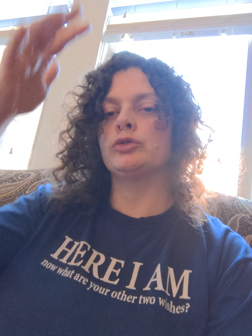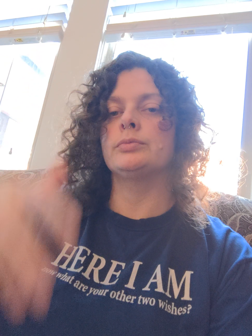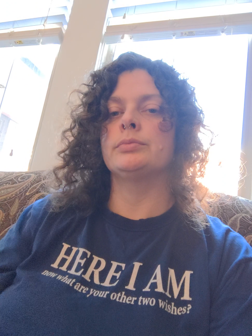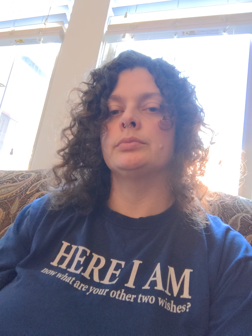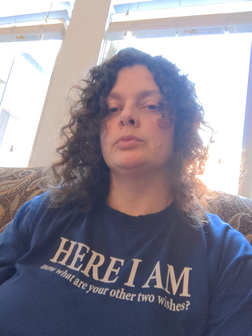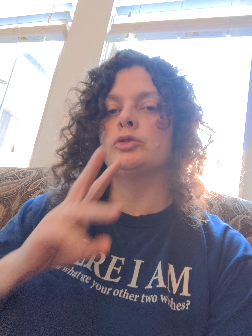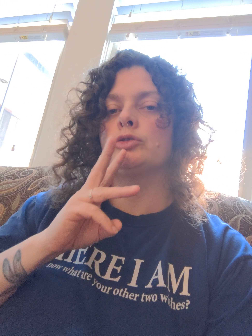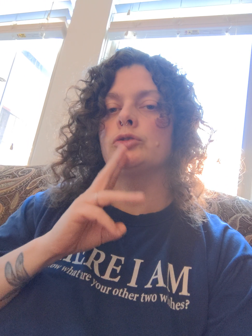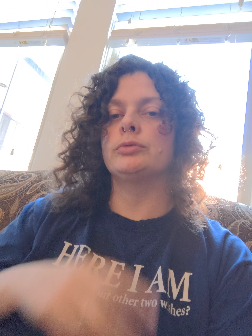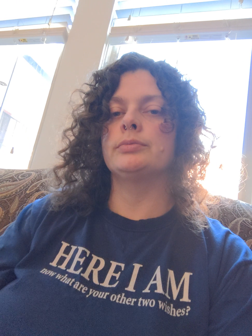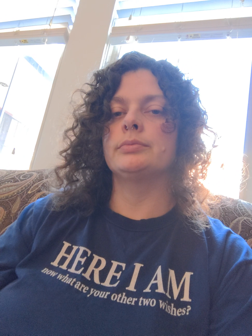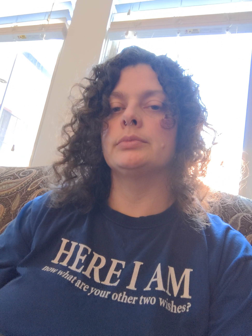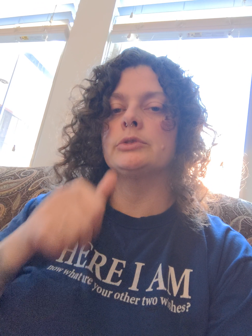water